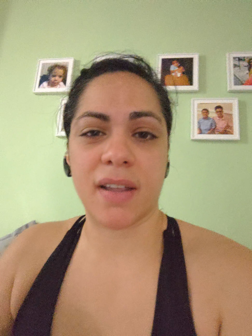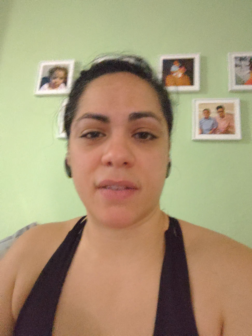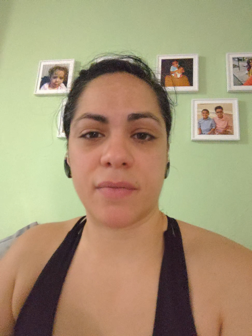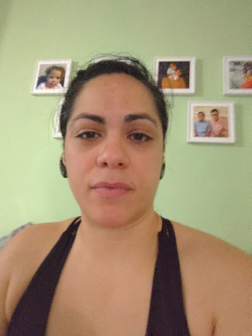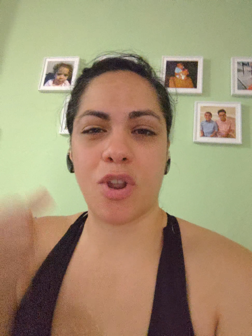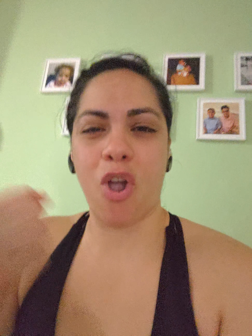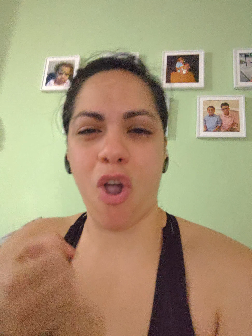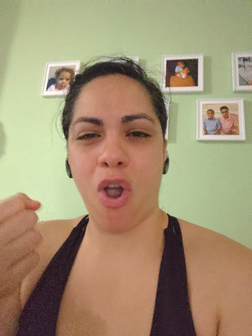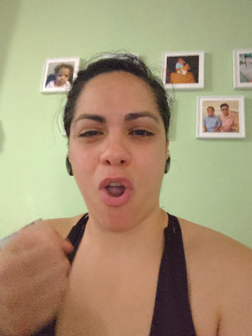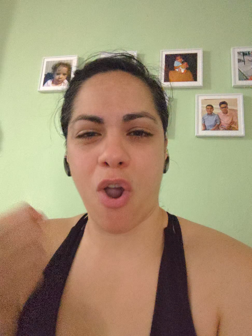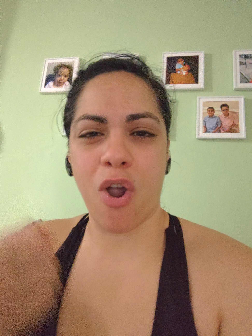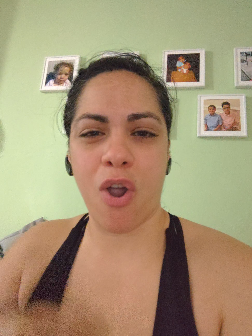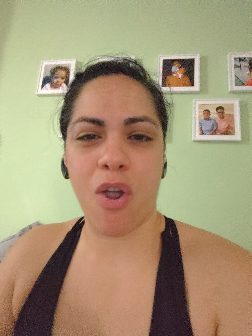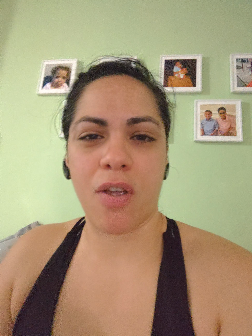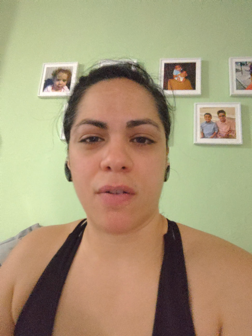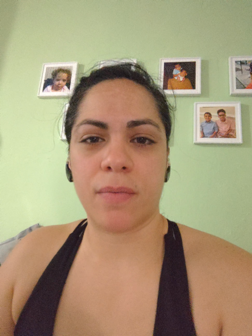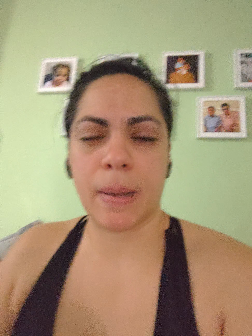car